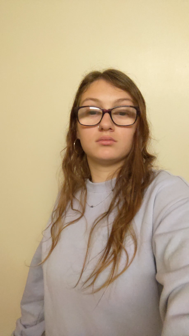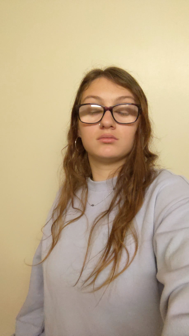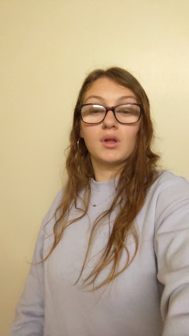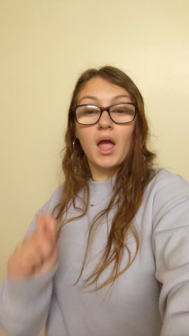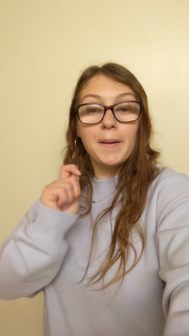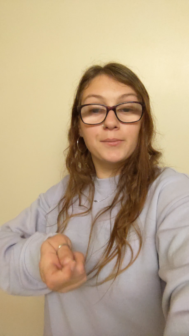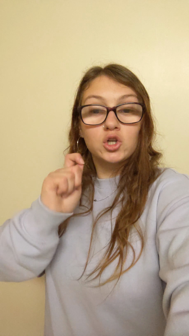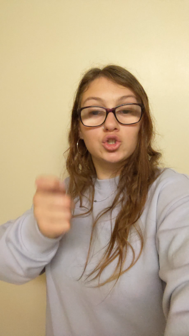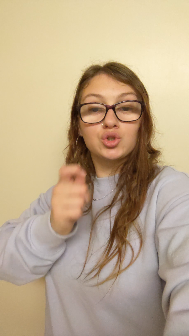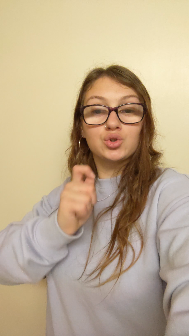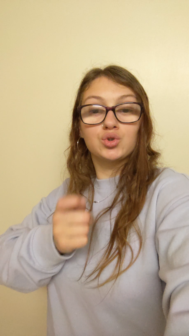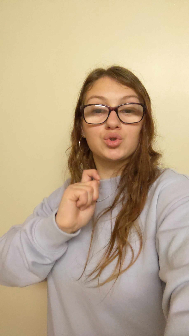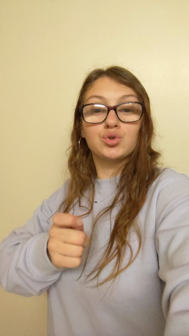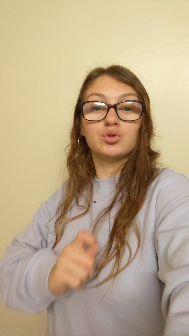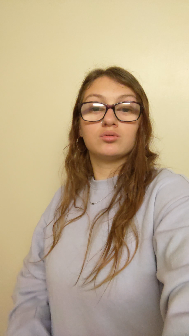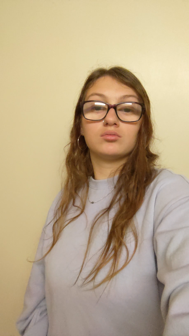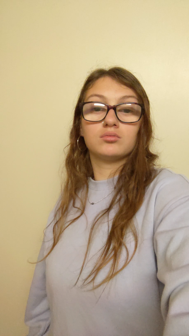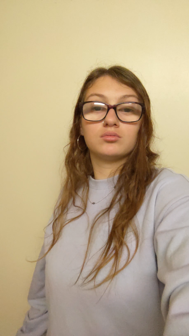hammer